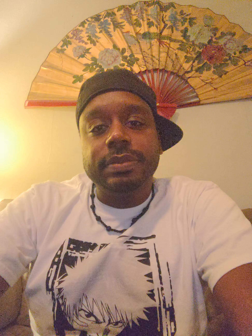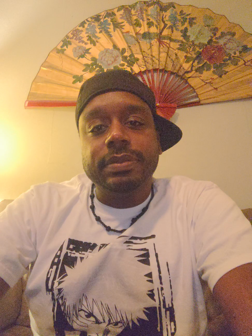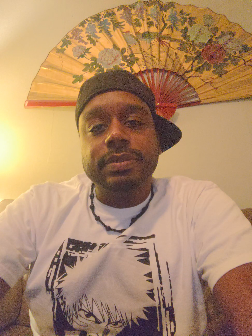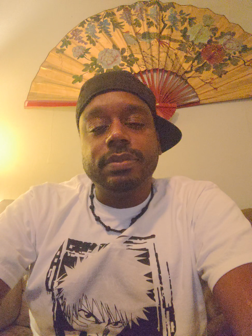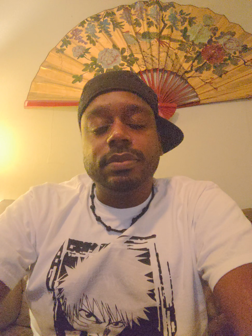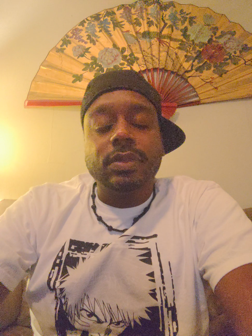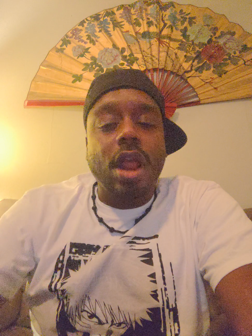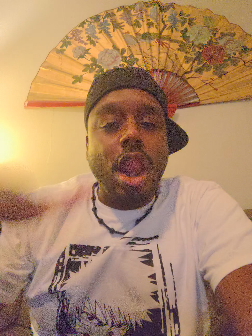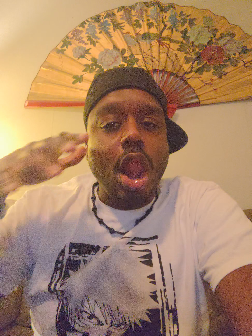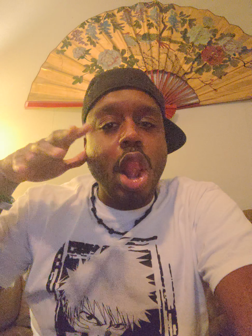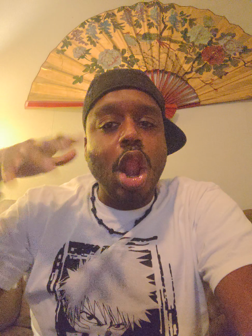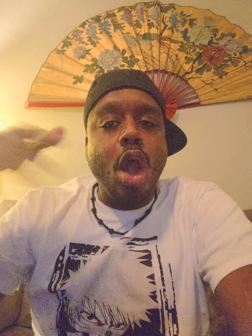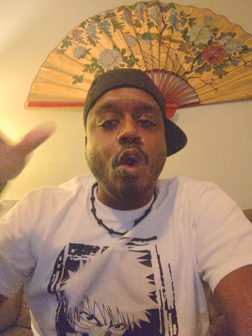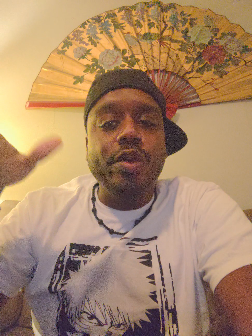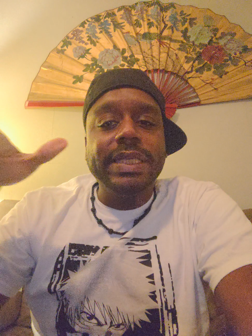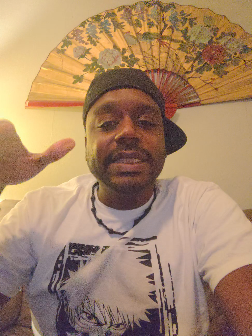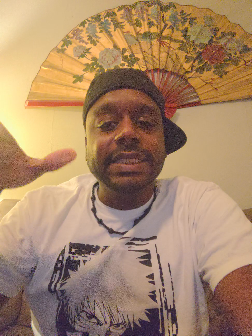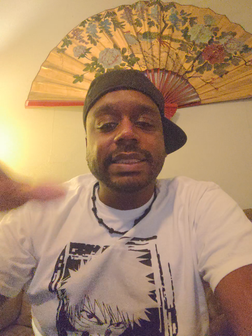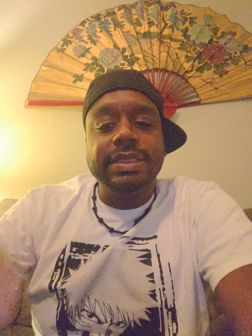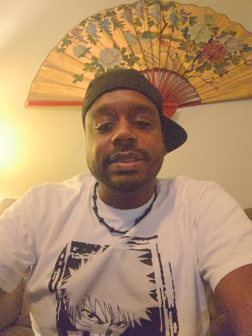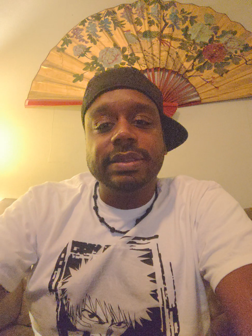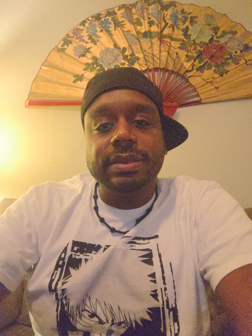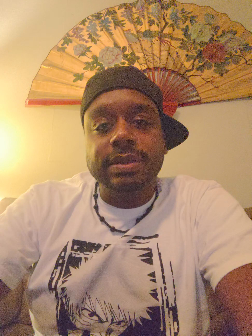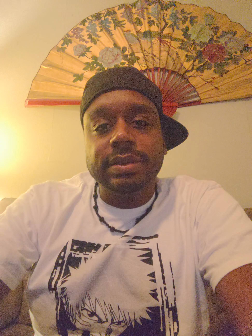noisy